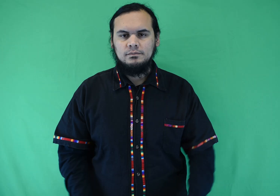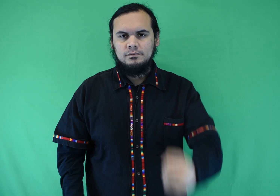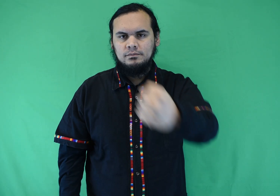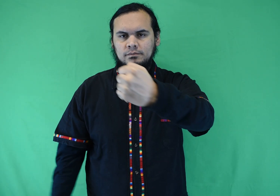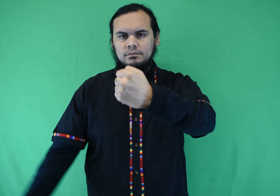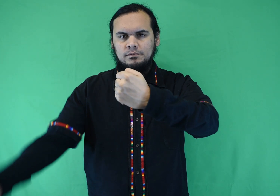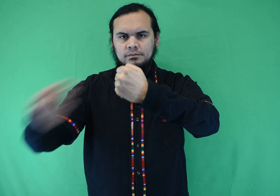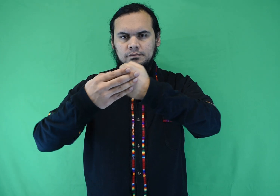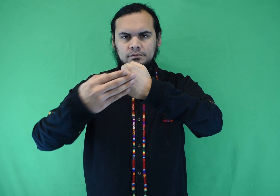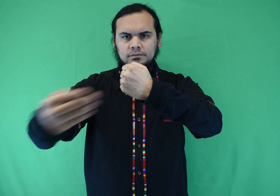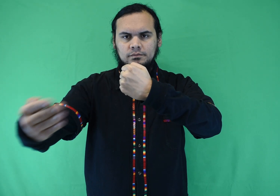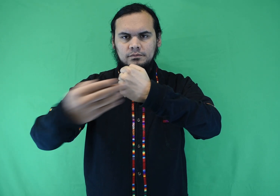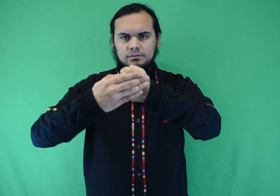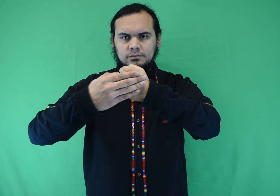próximo